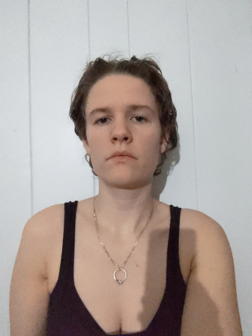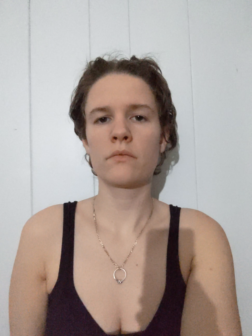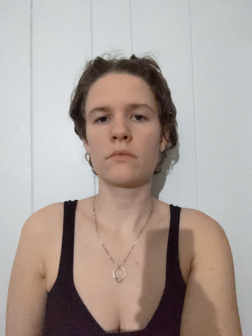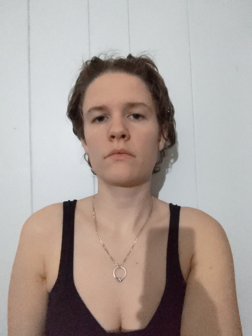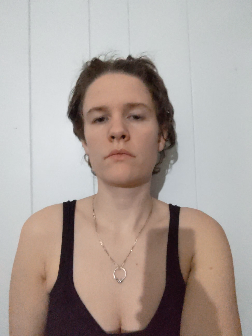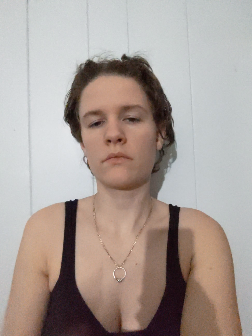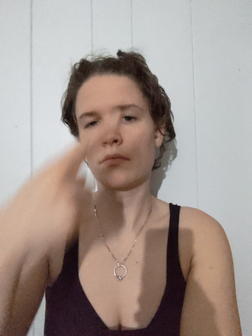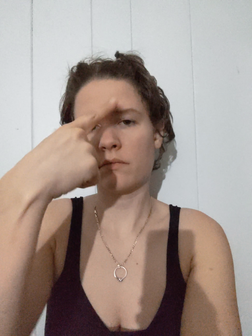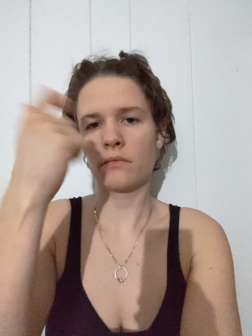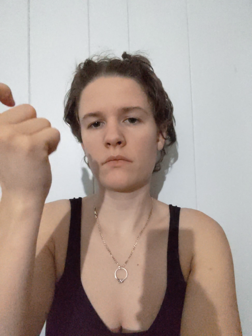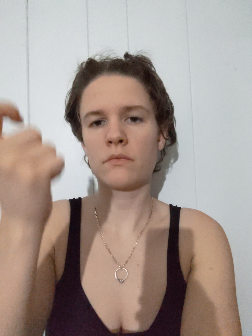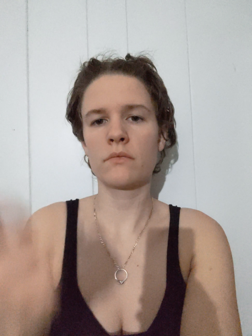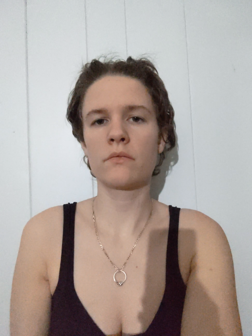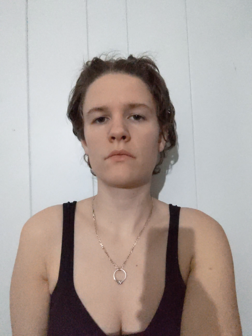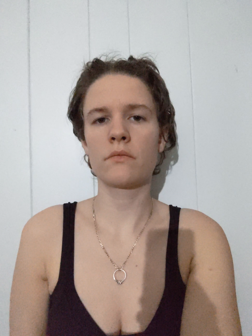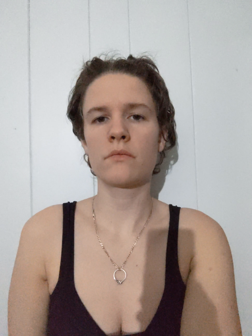because